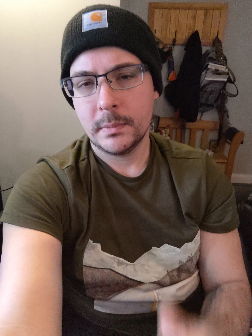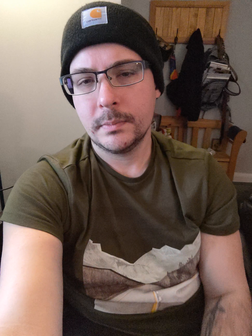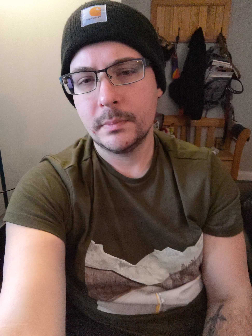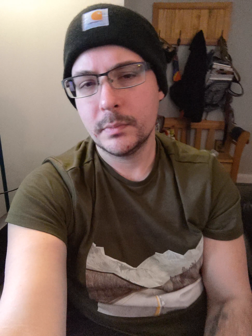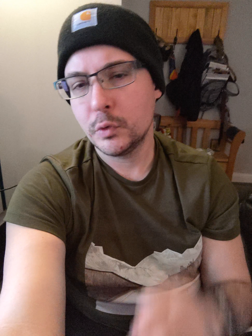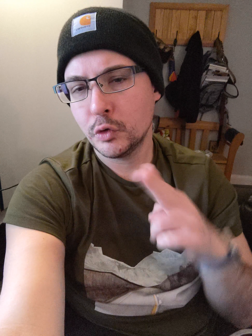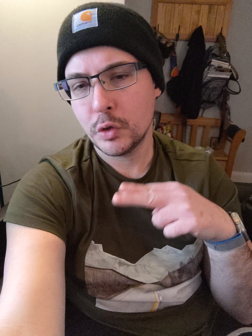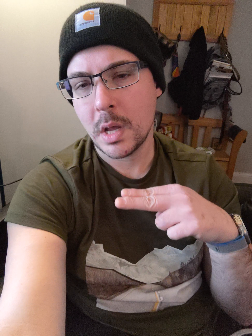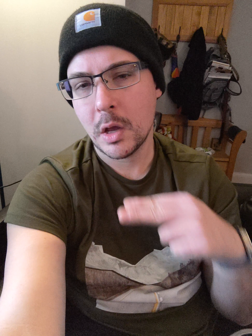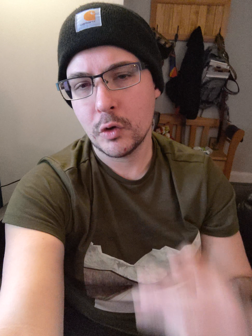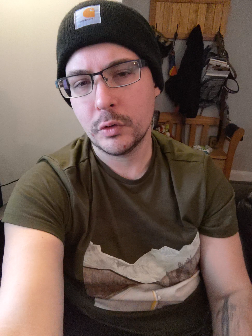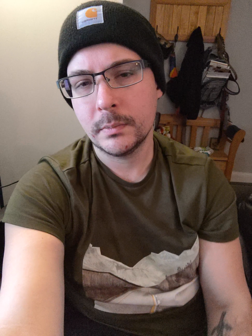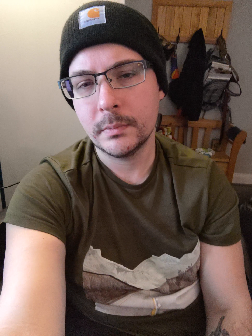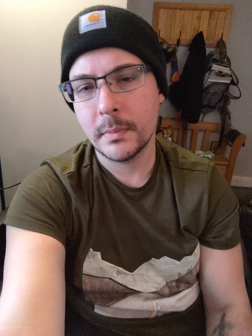chair